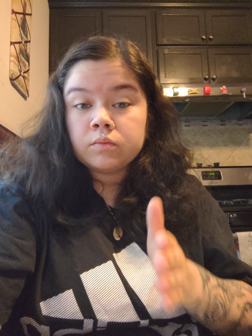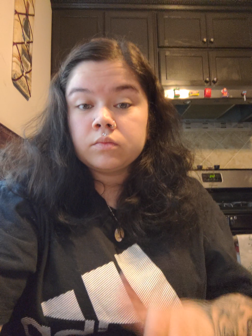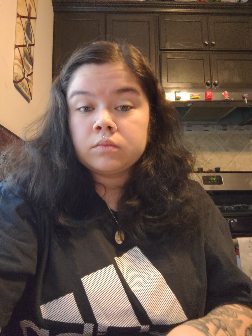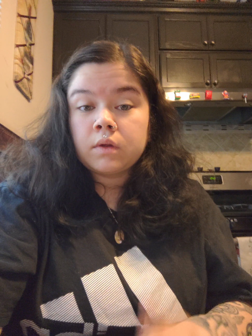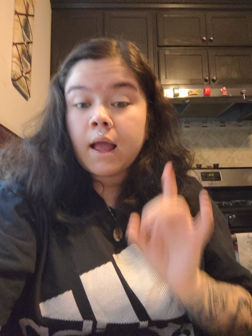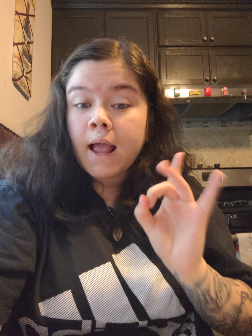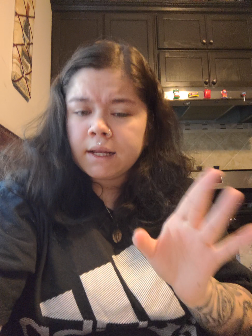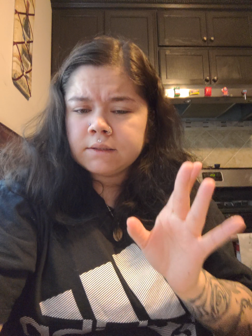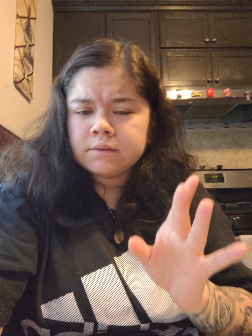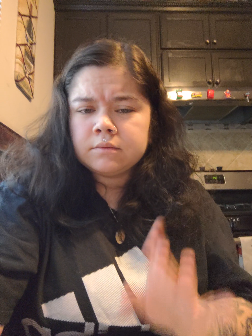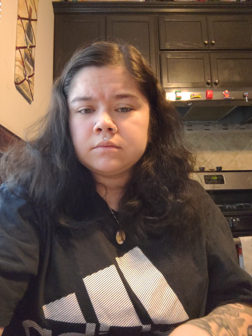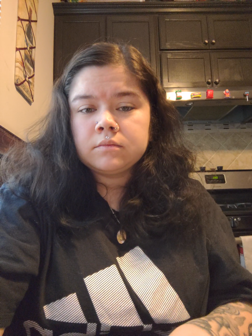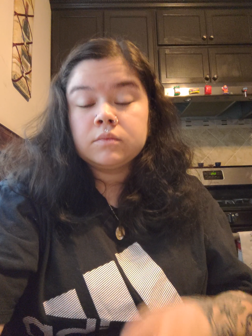hate